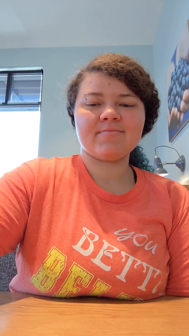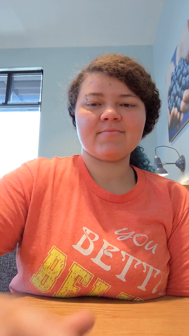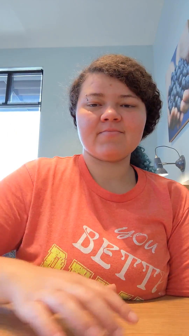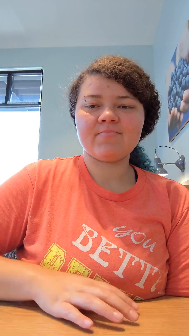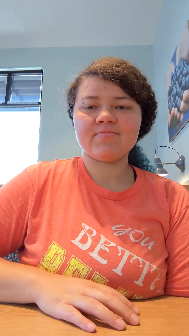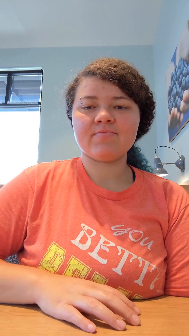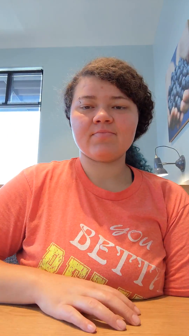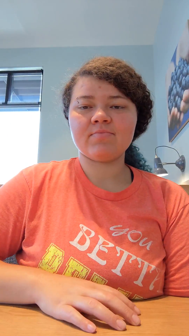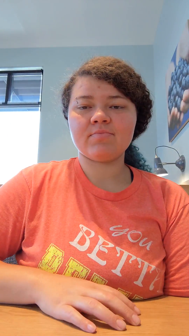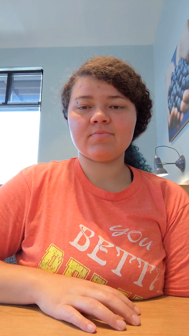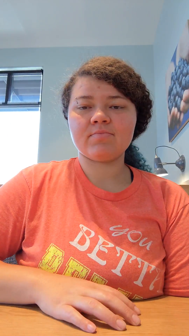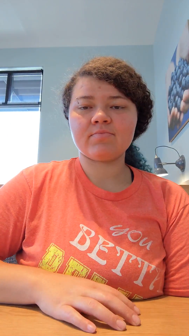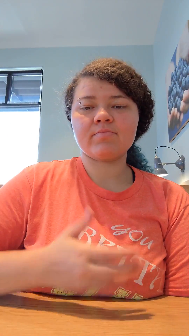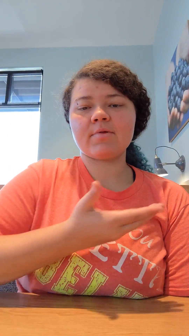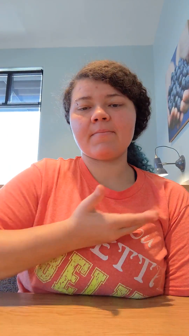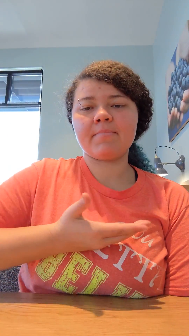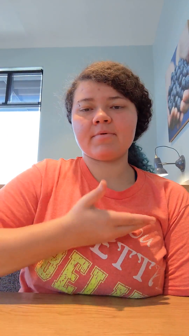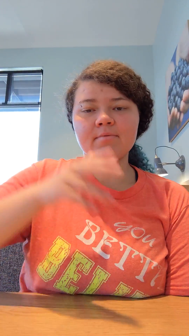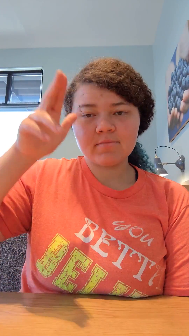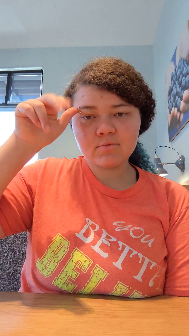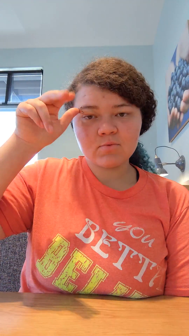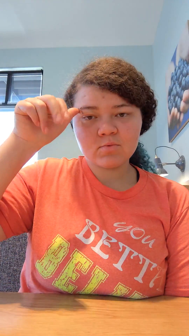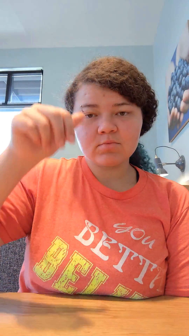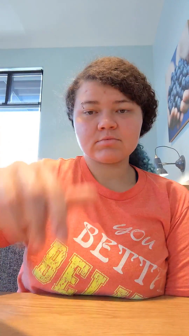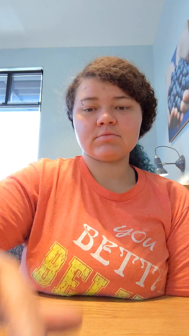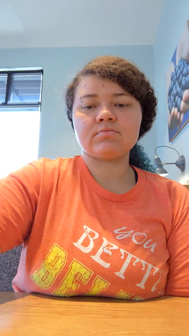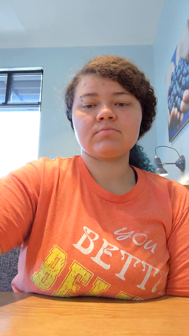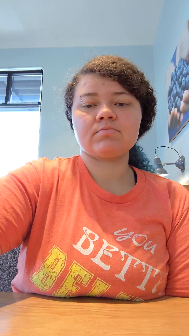pony